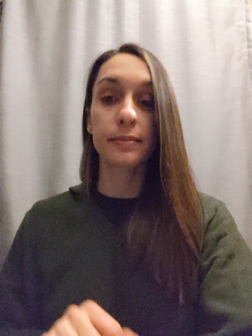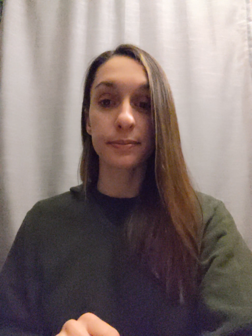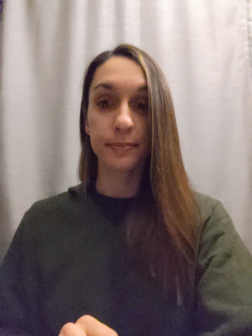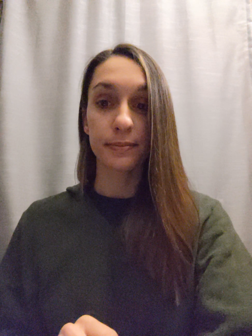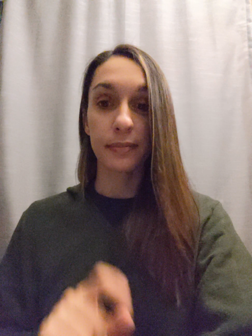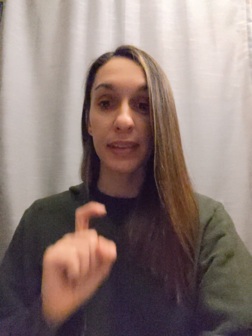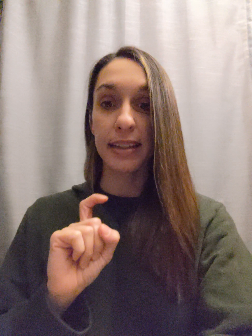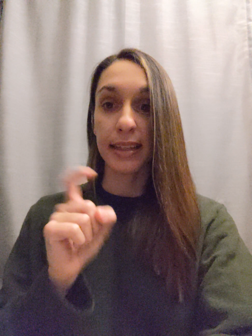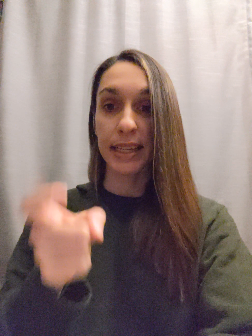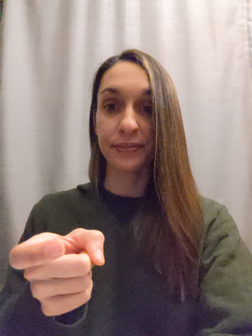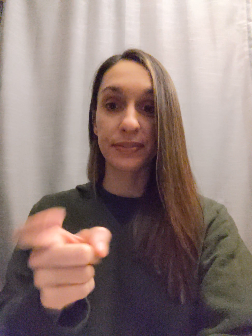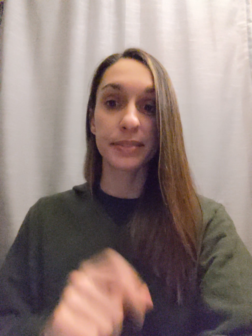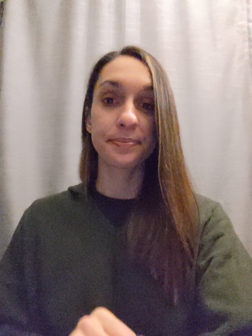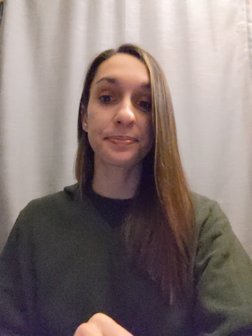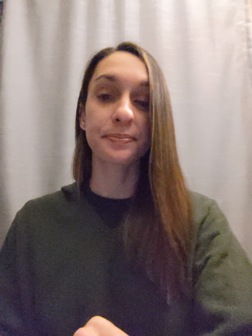gift